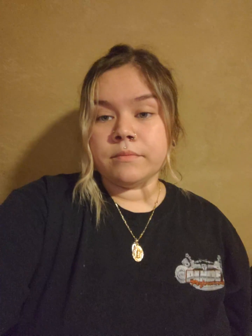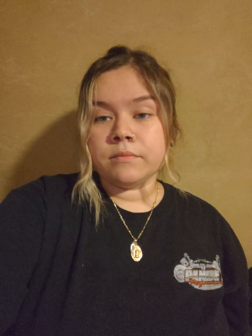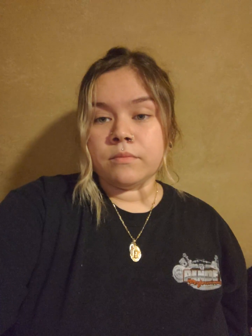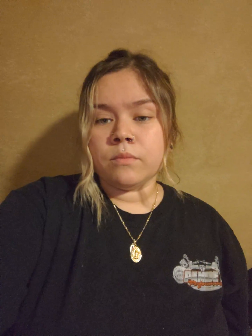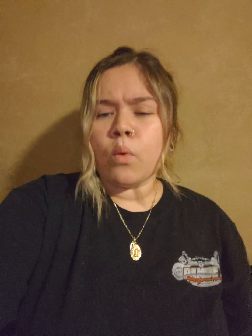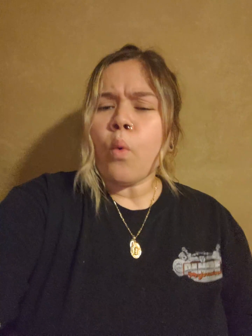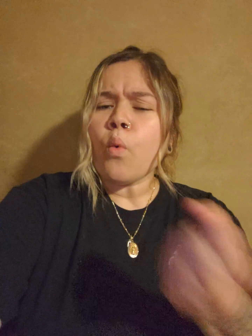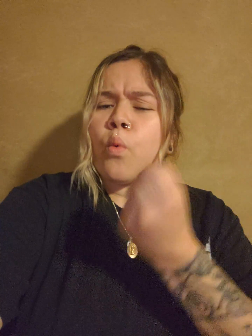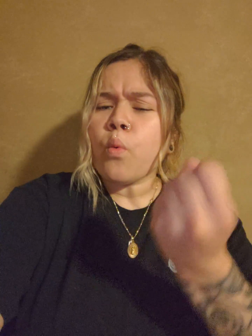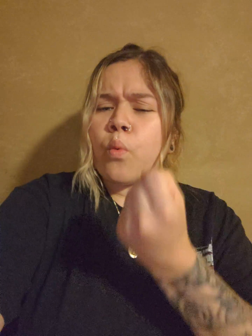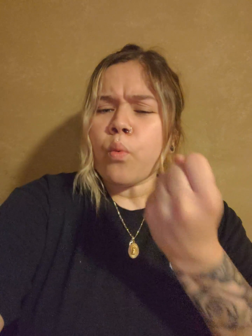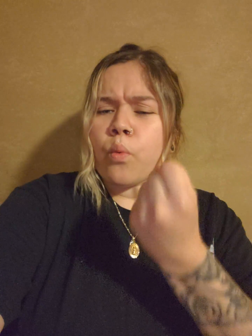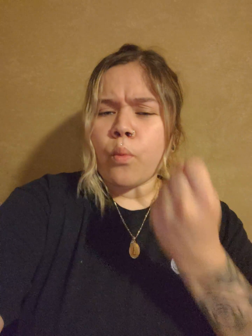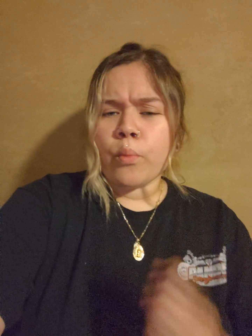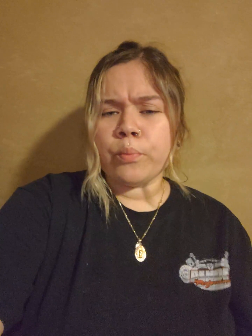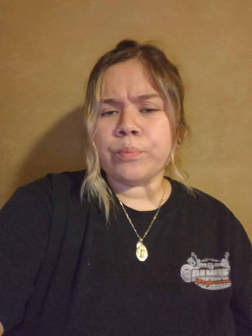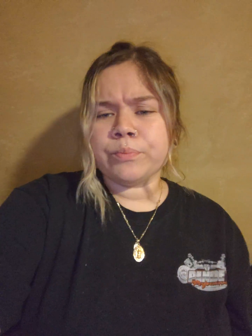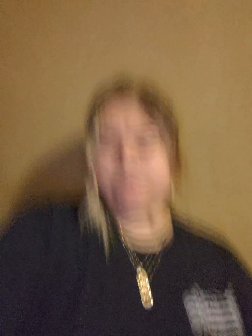hold